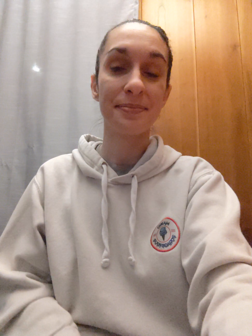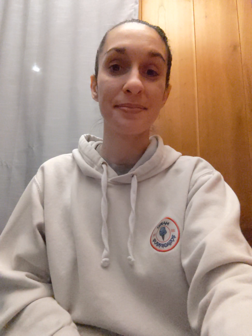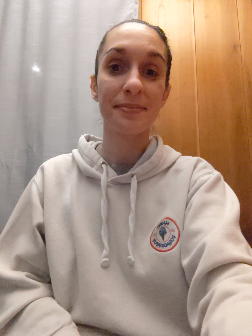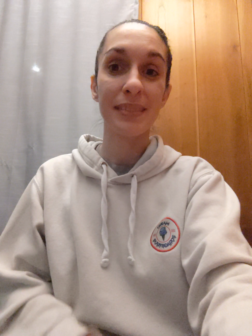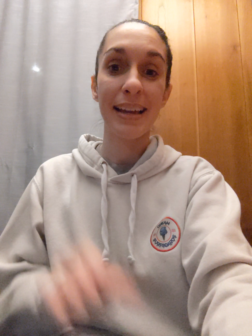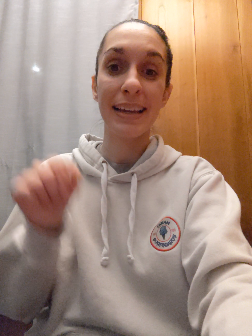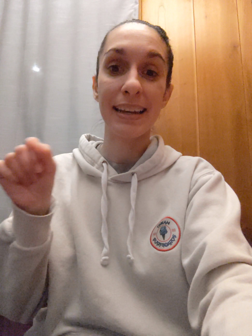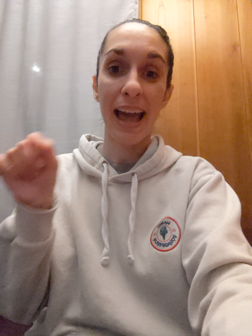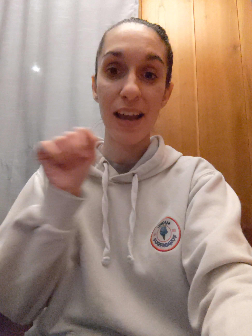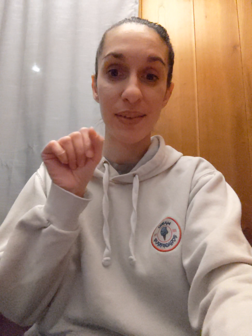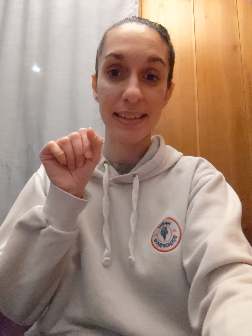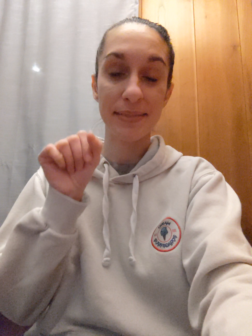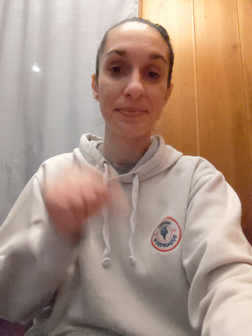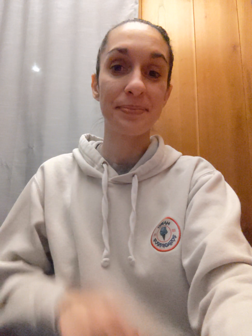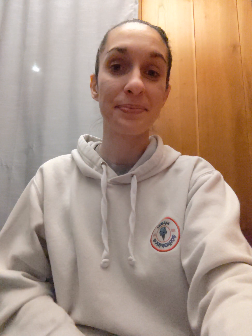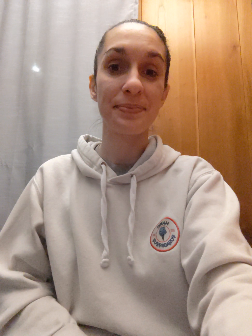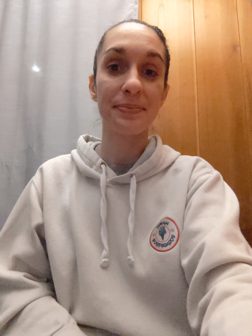carrot